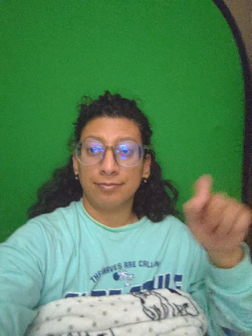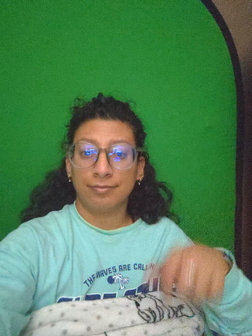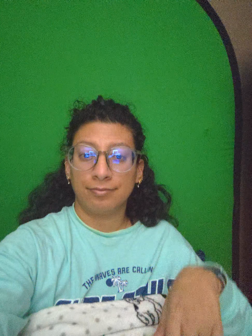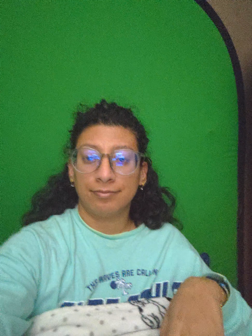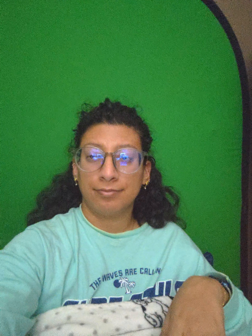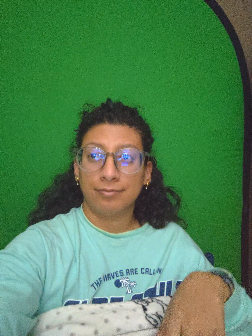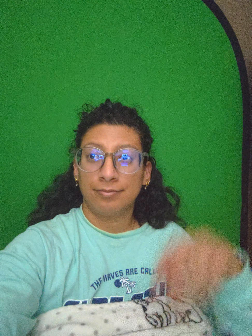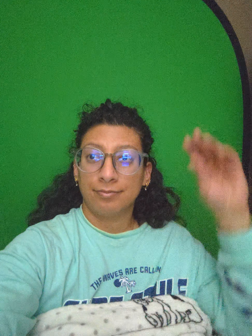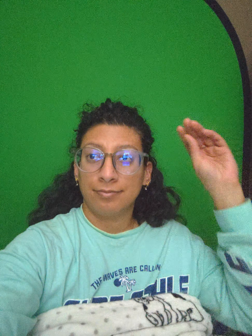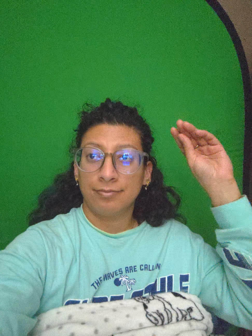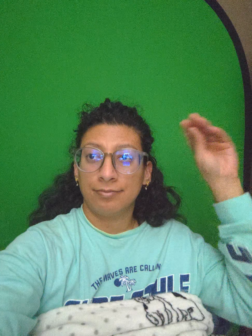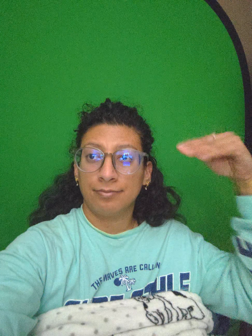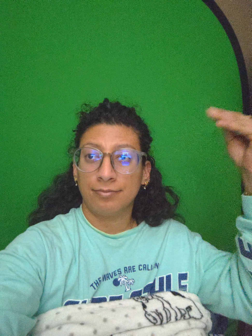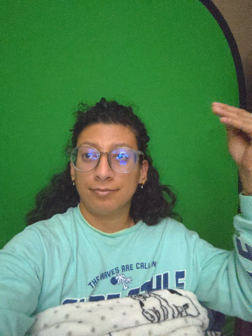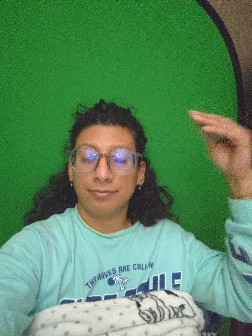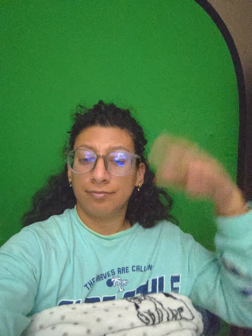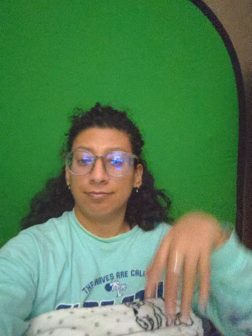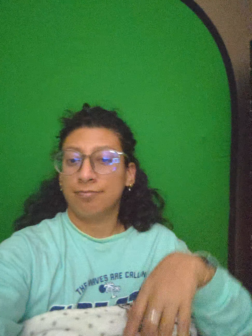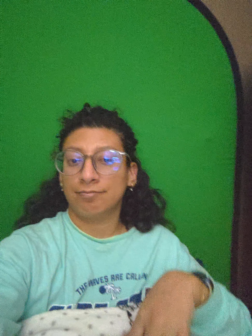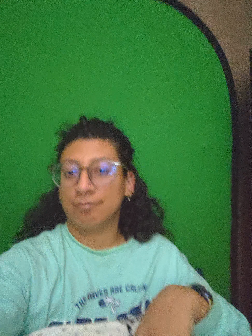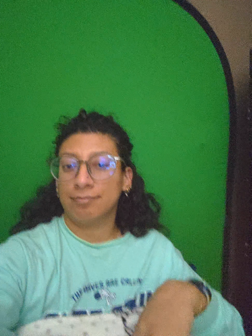shower